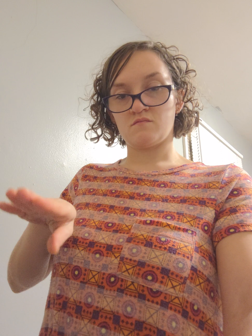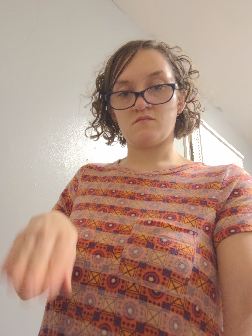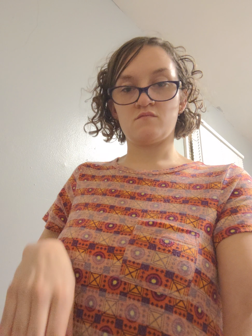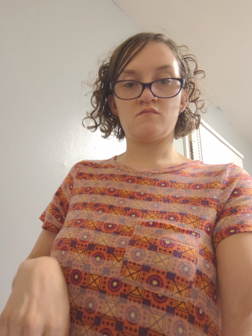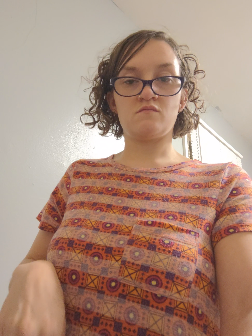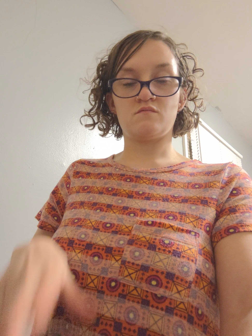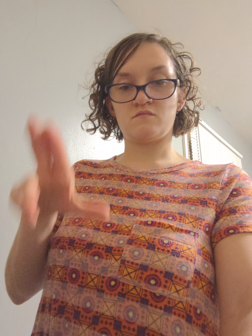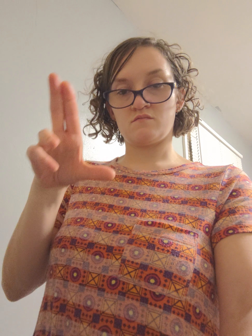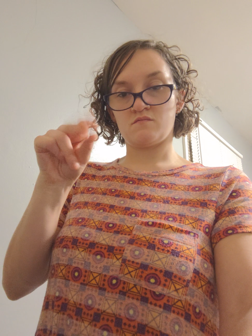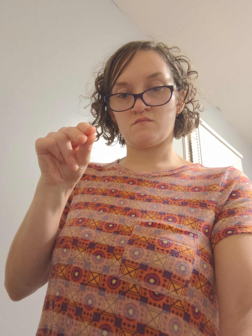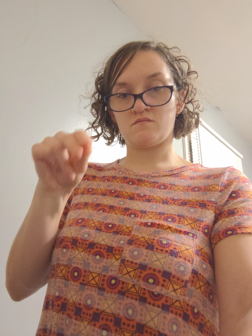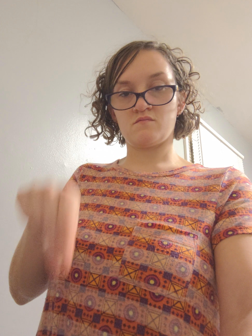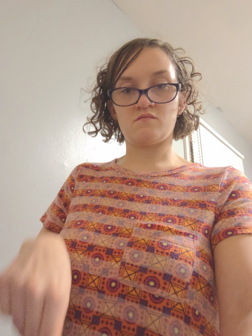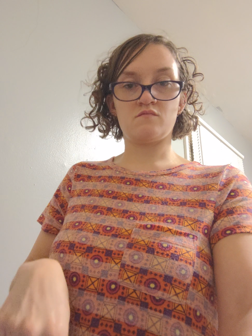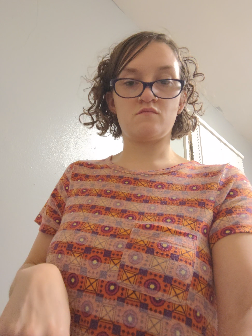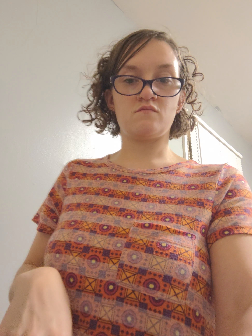no